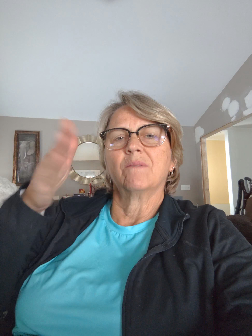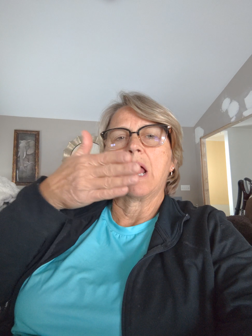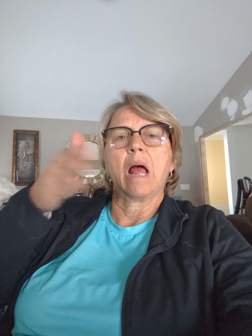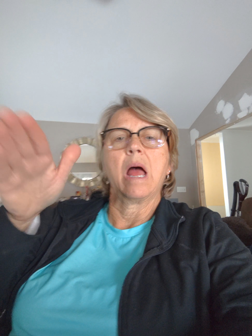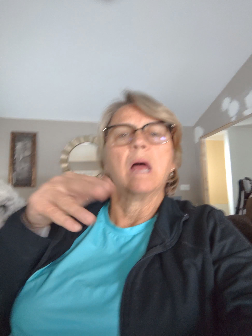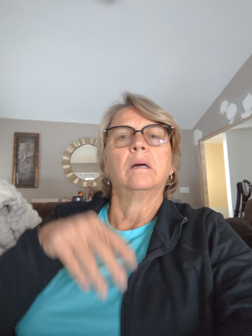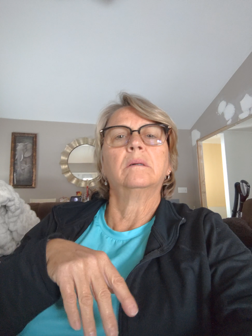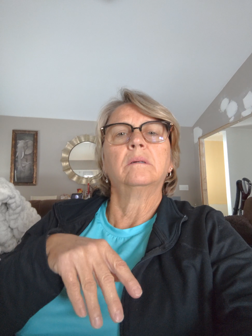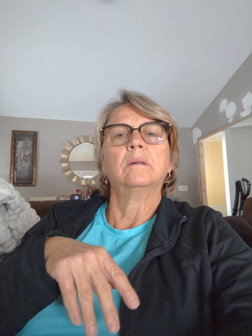flag